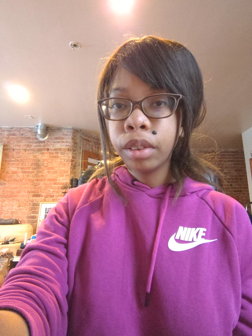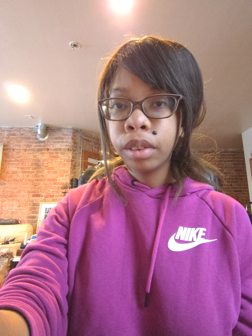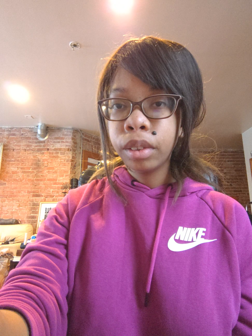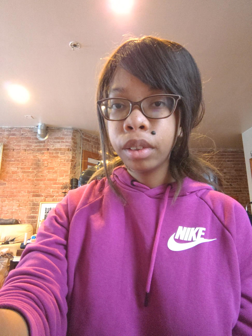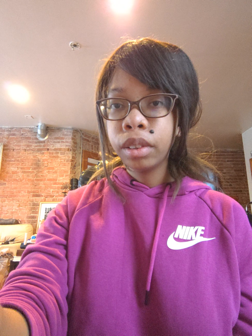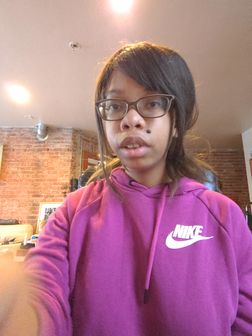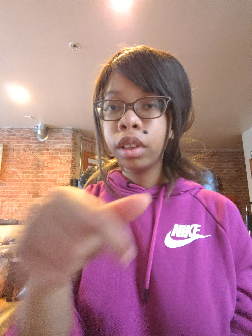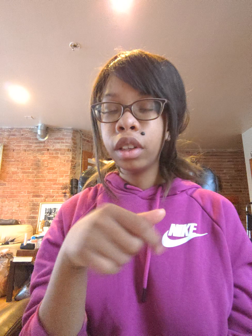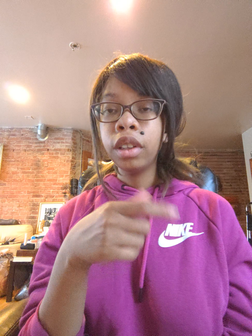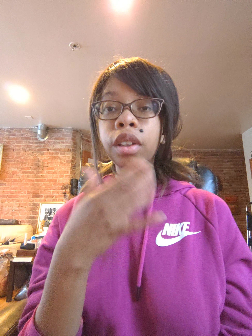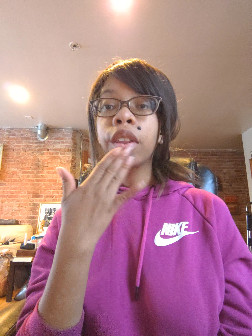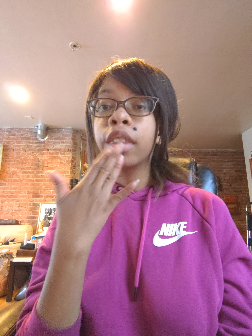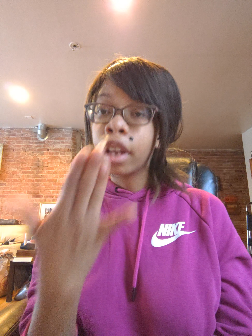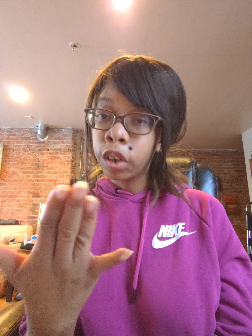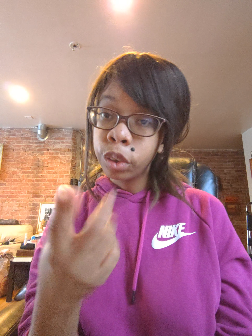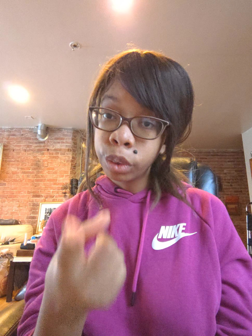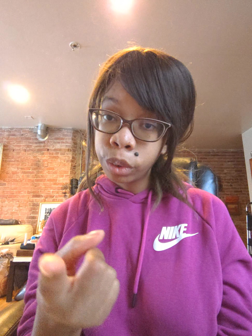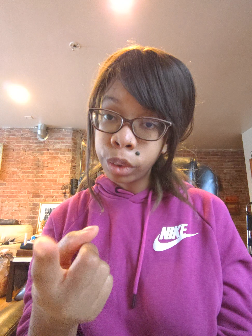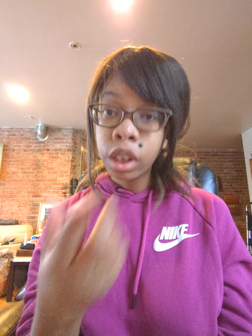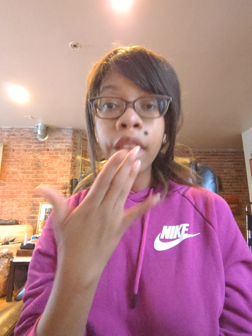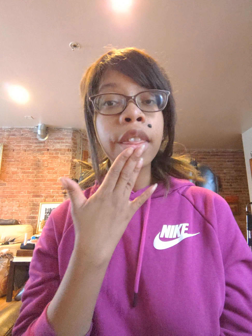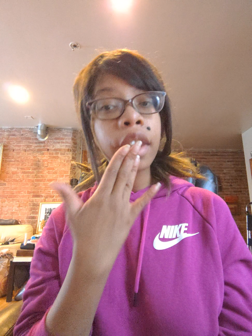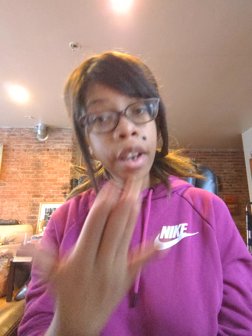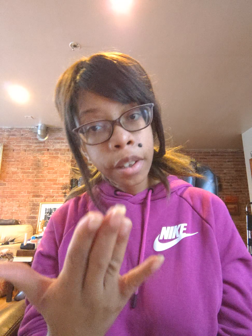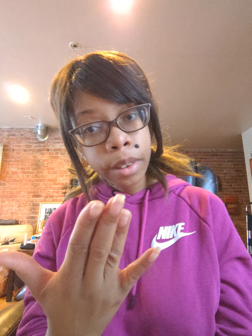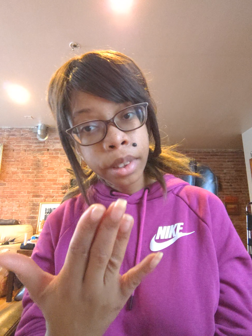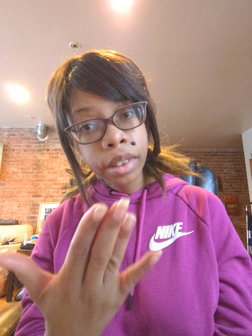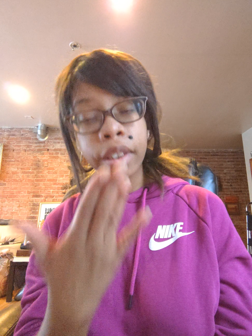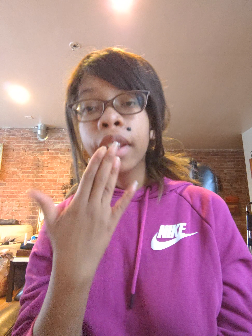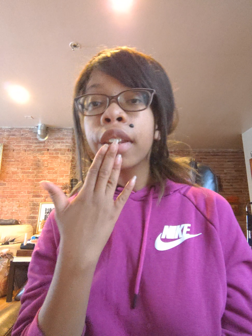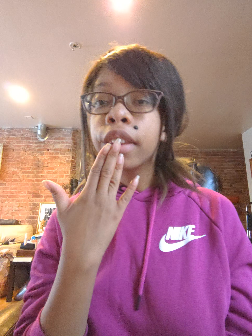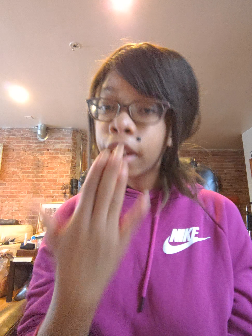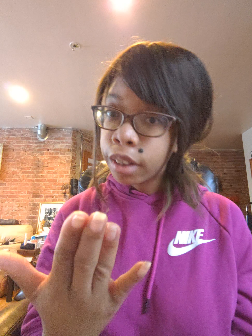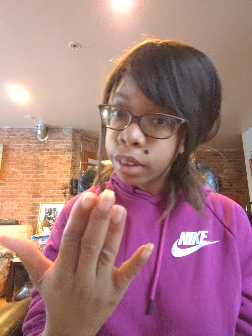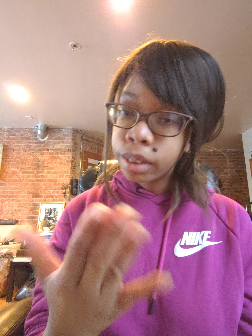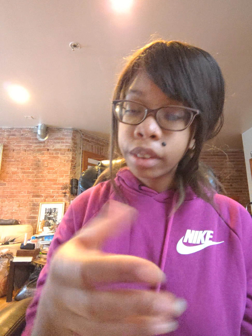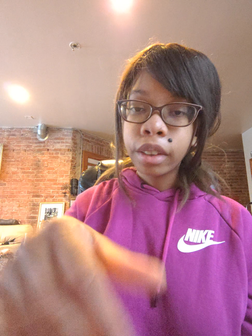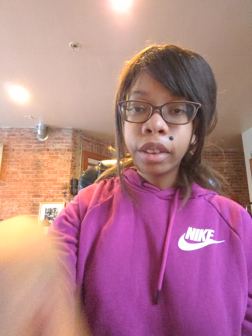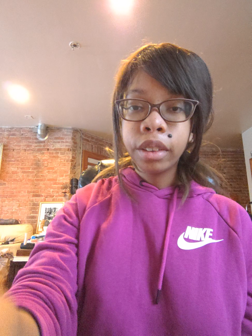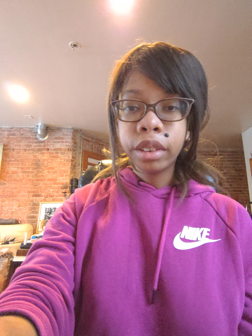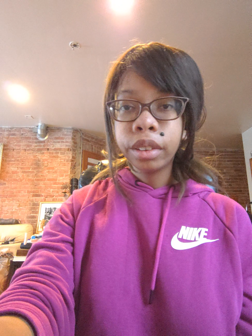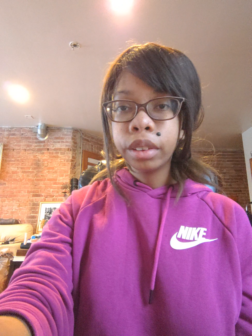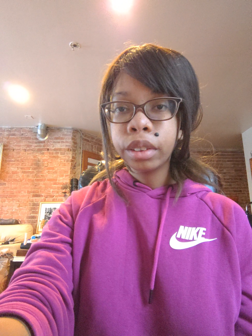thank you